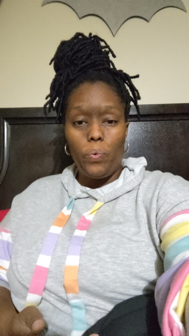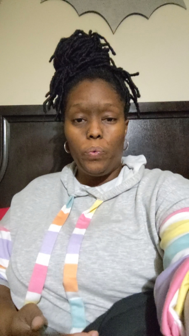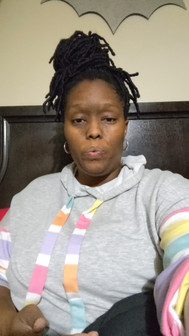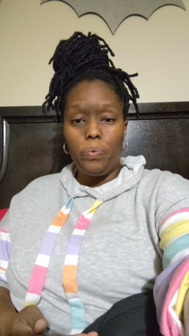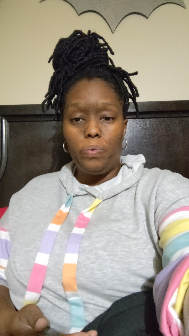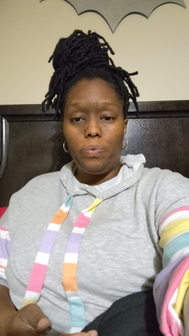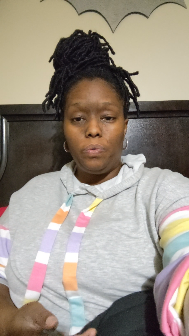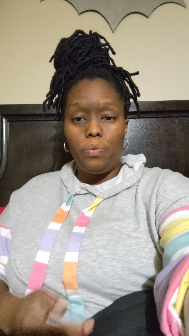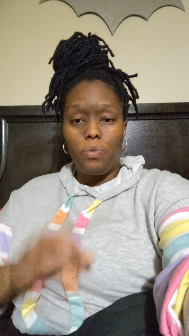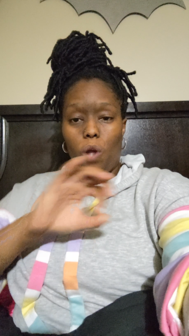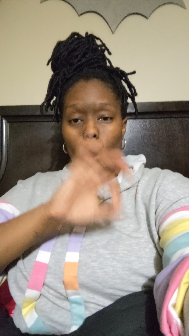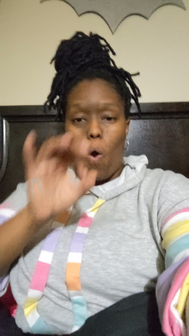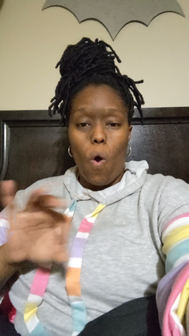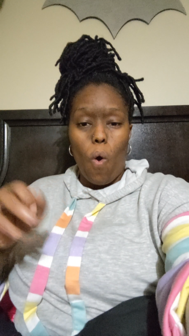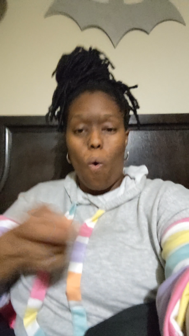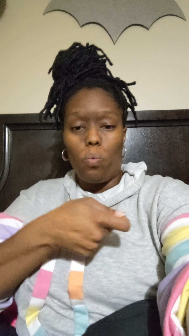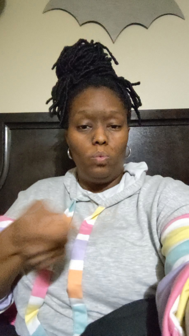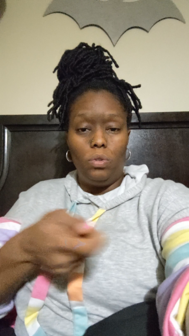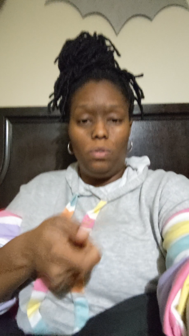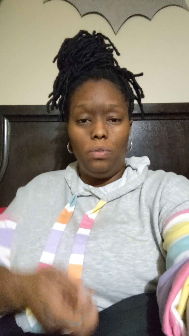hose